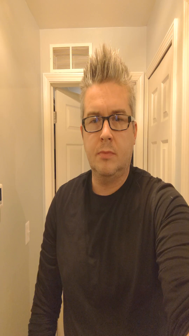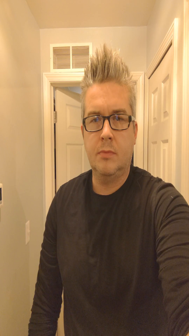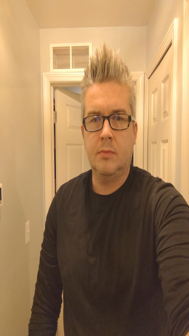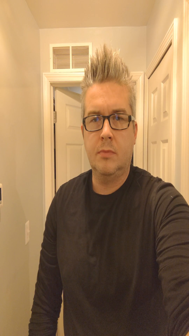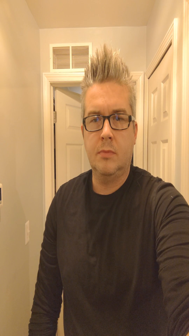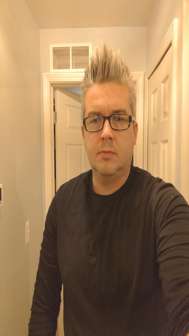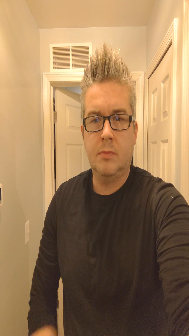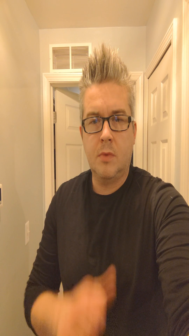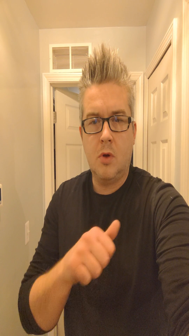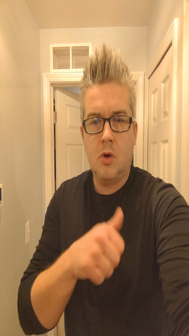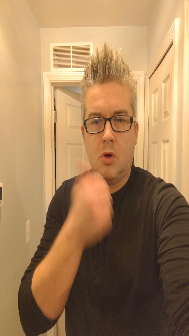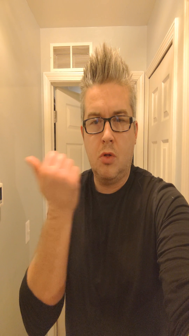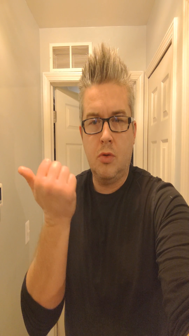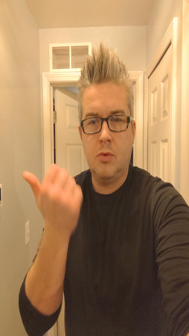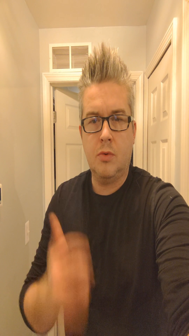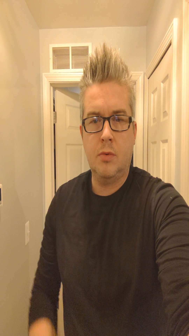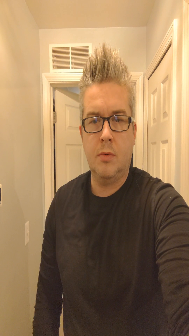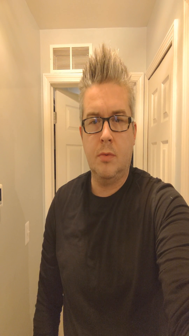another